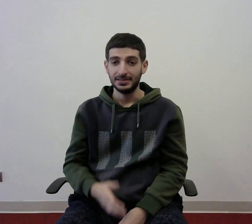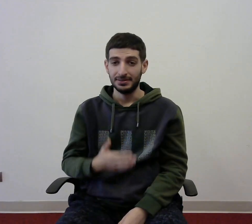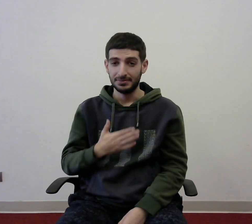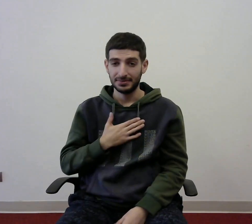mən